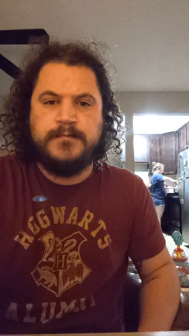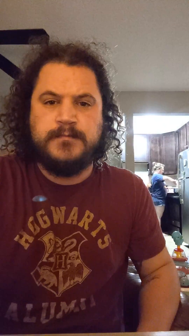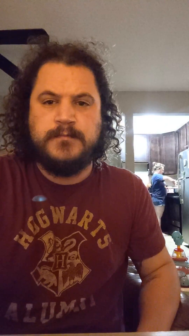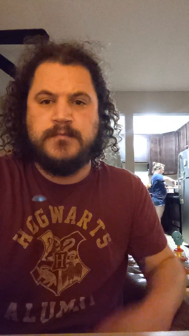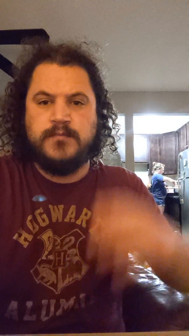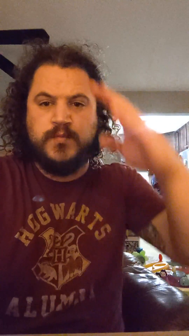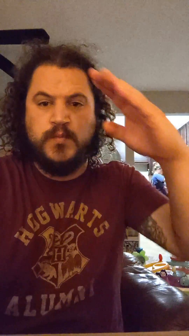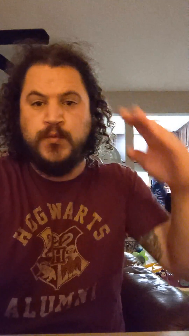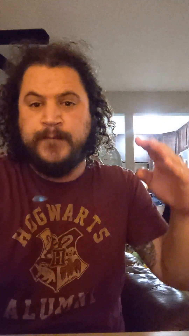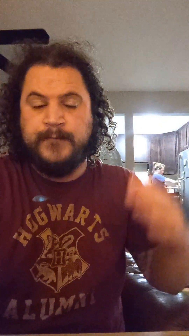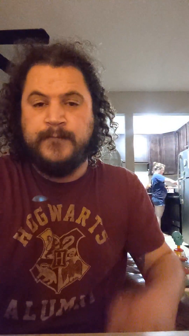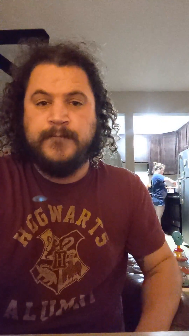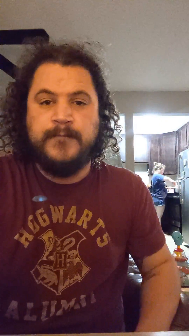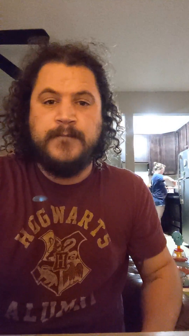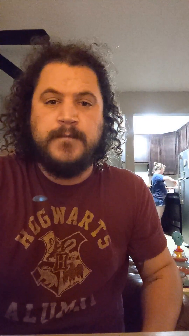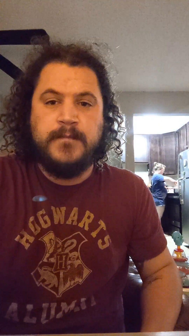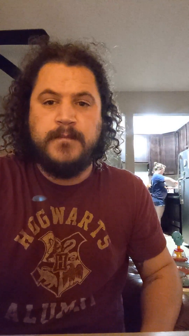roof